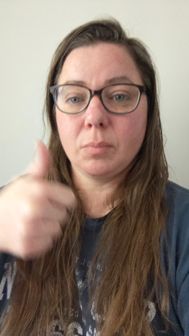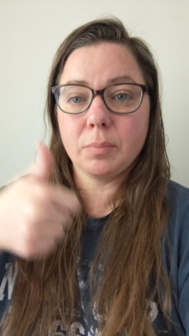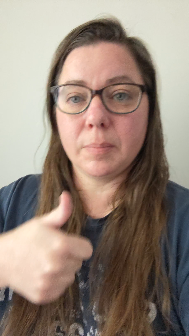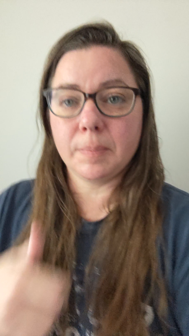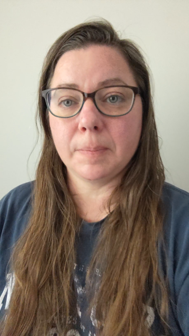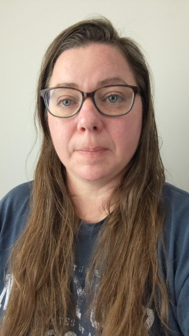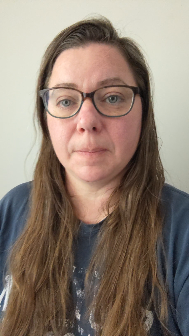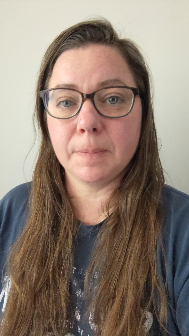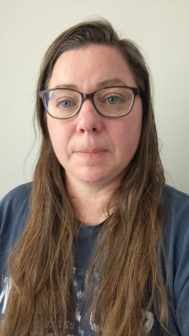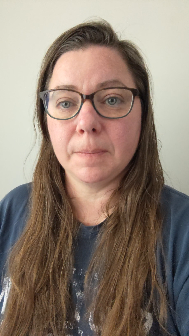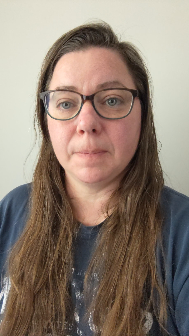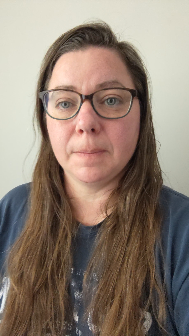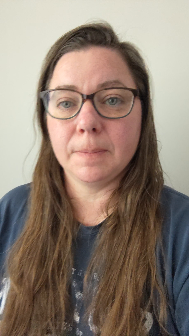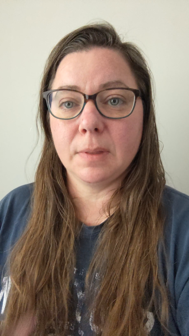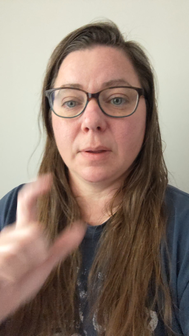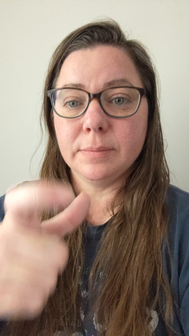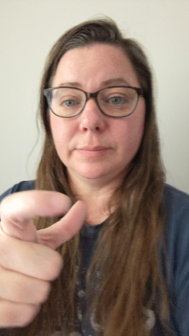present